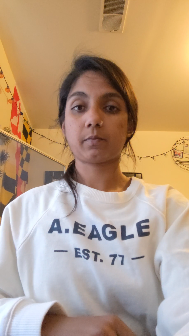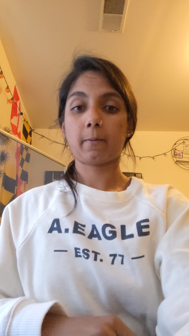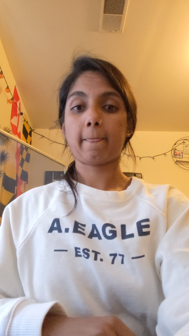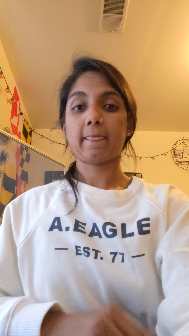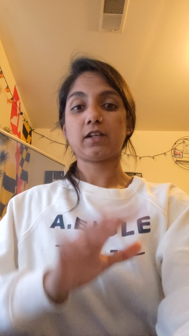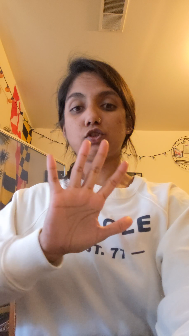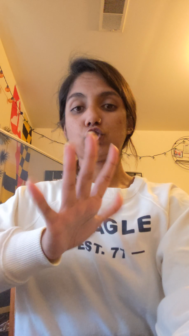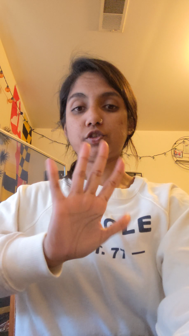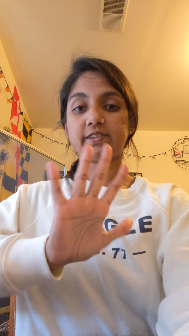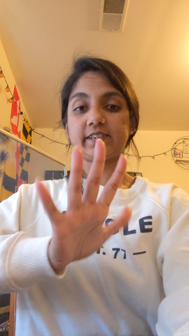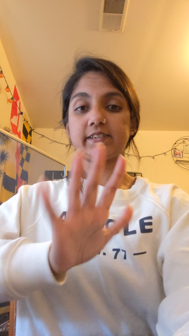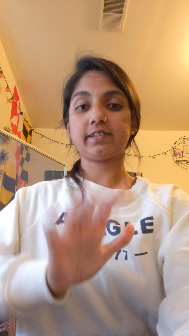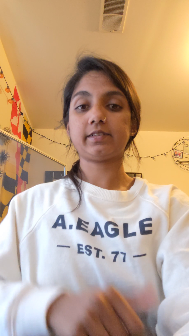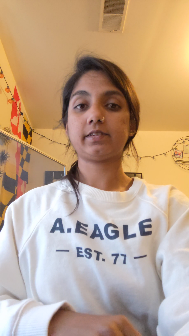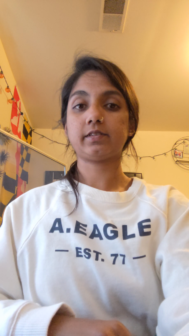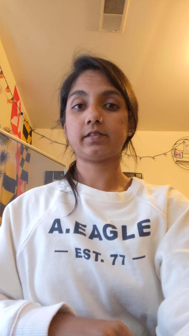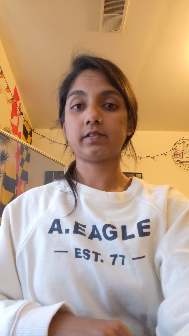cheese